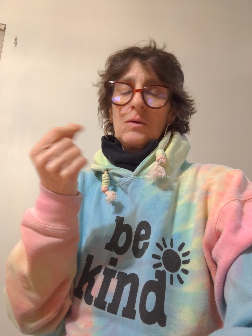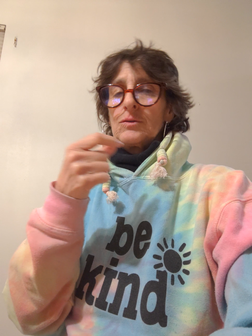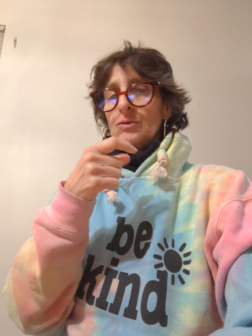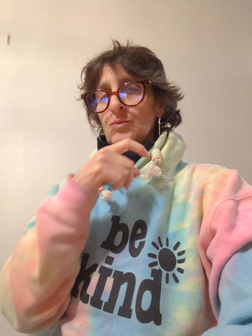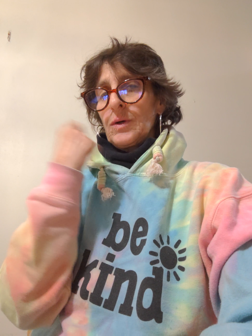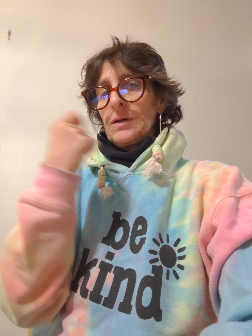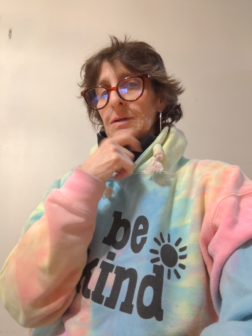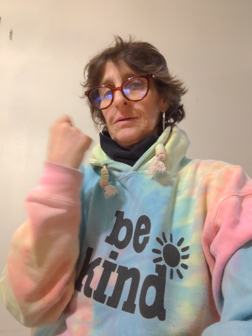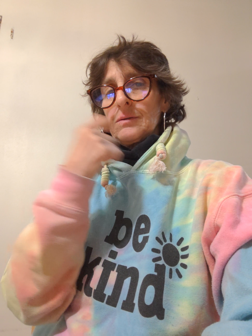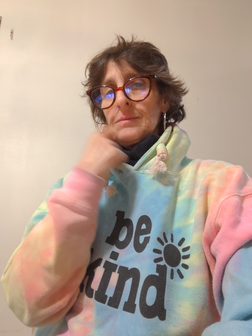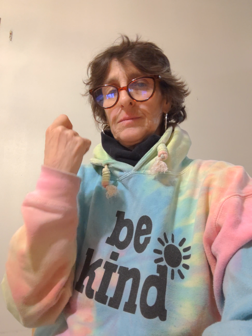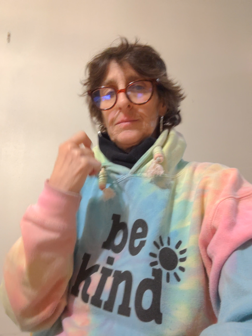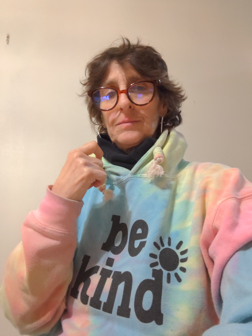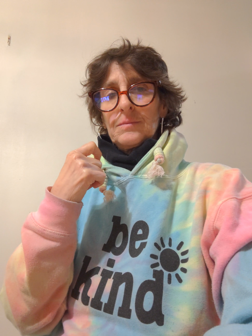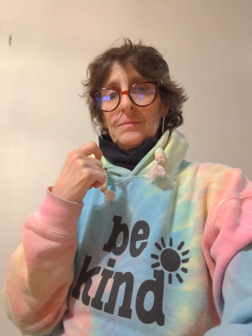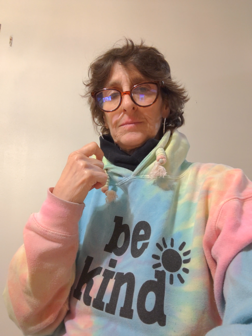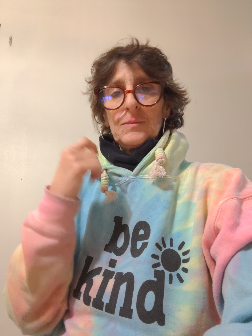dryer